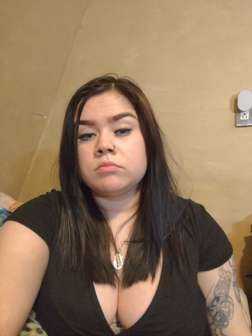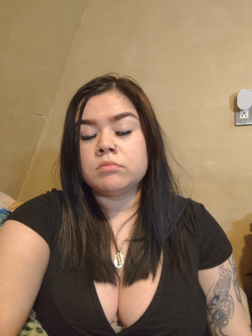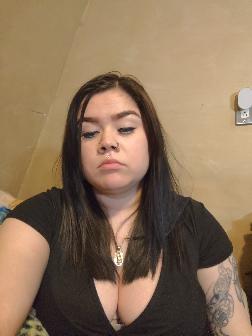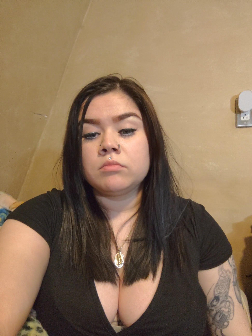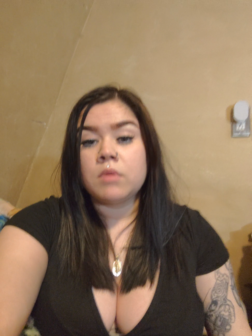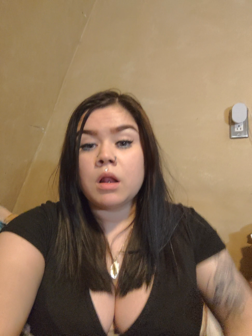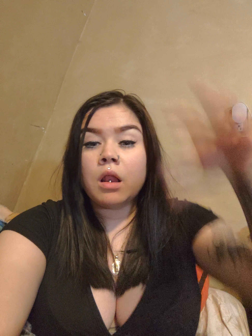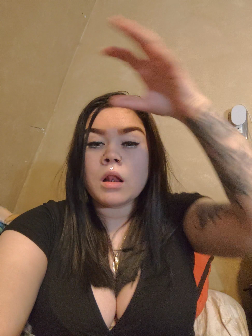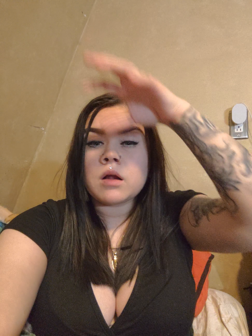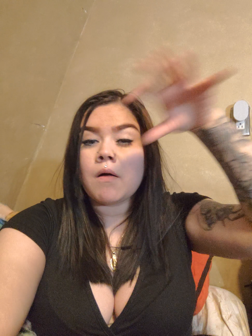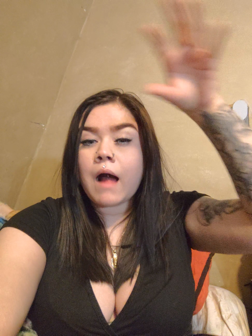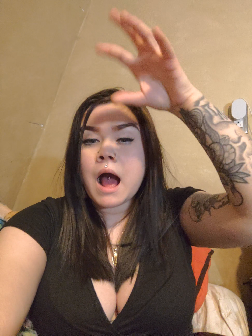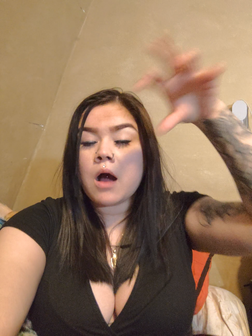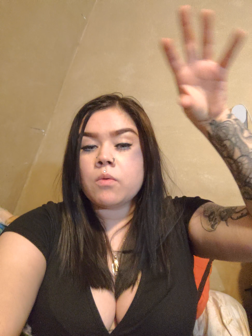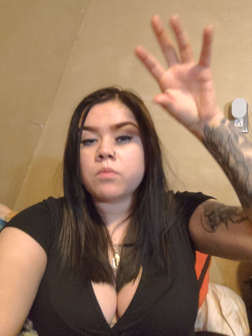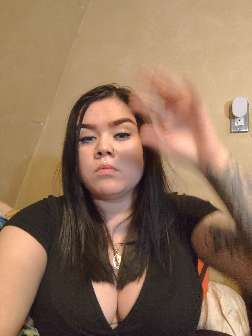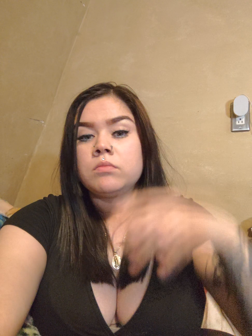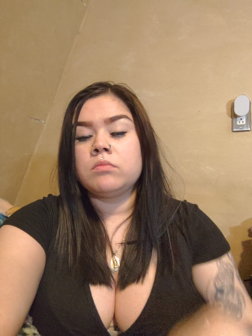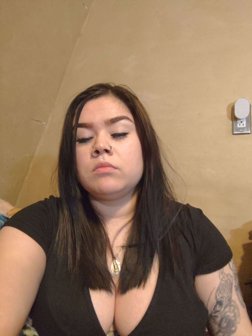cloud